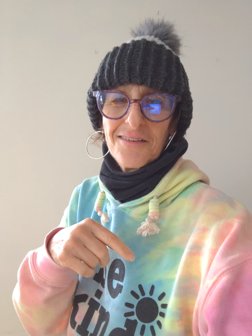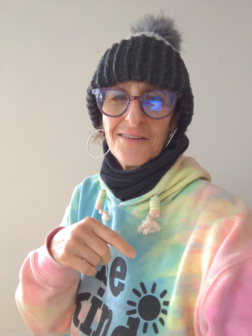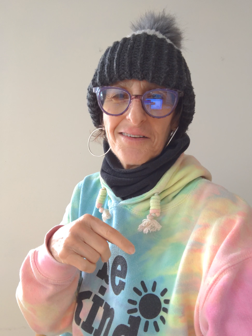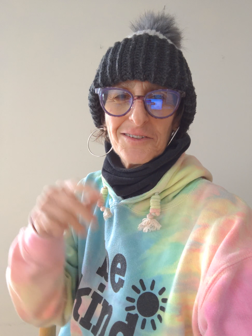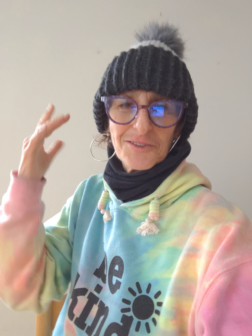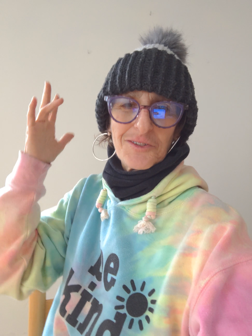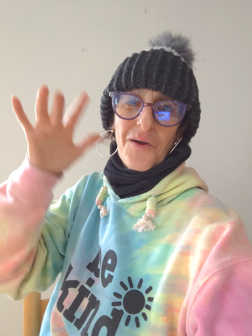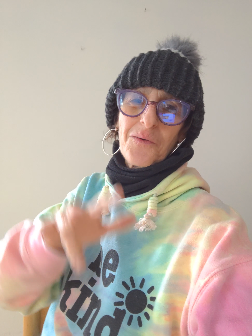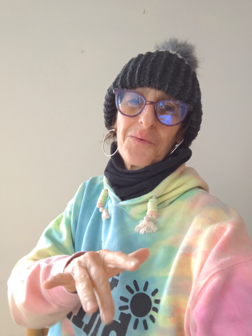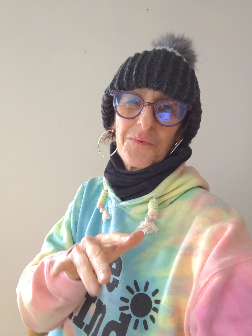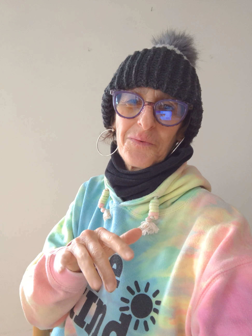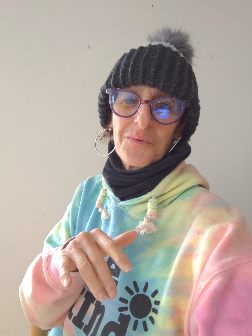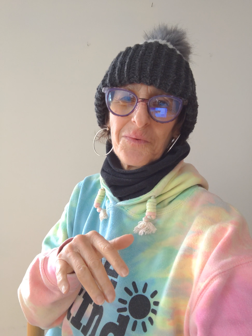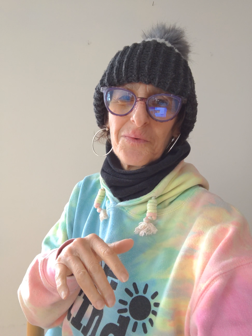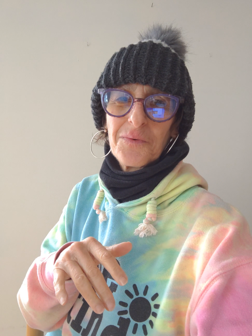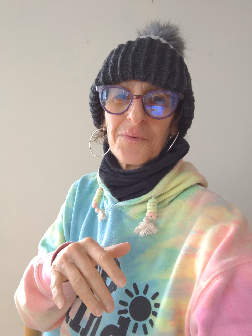snow